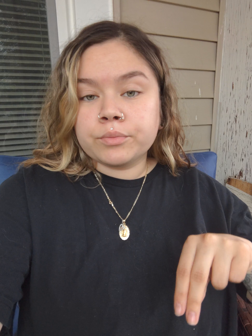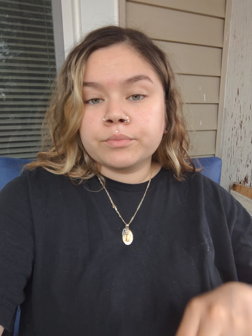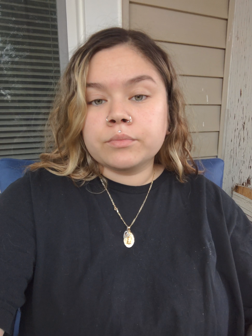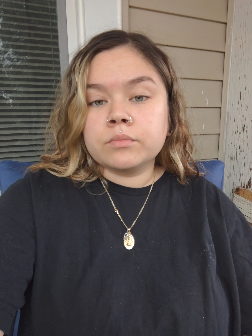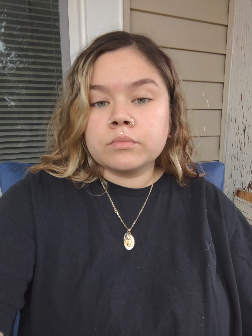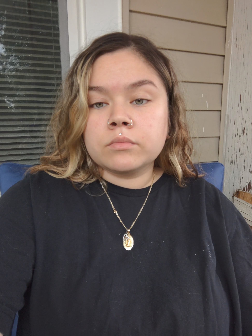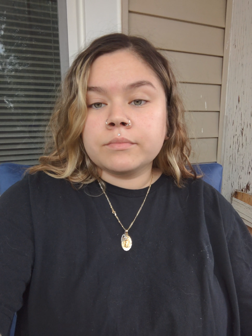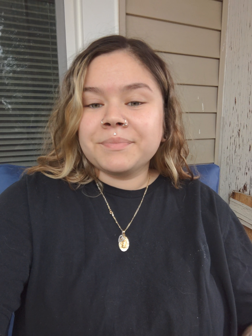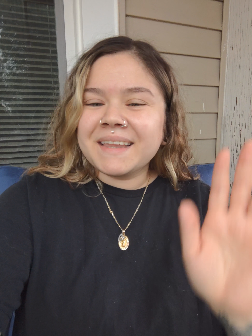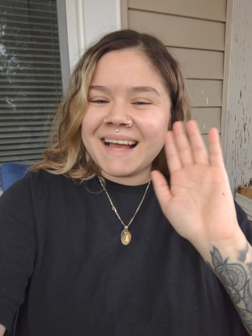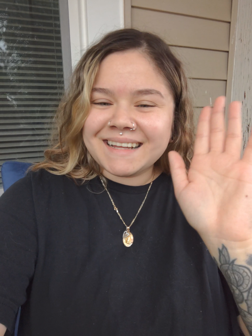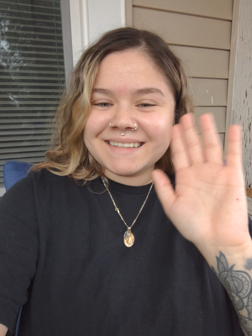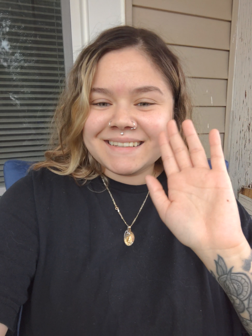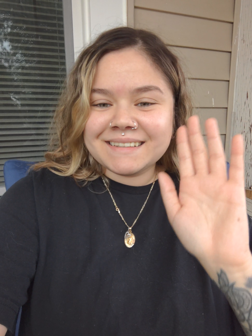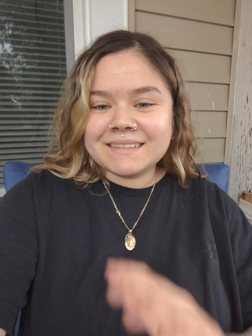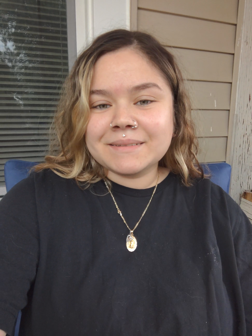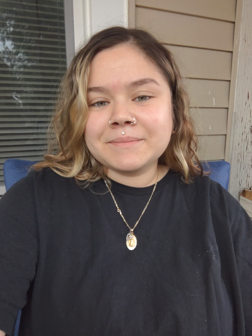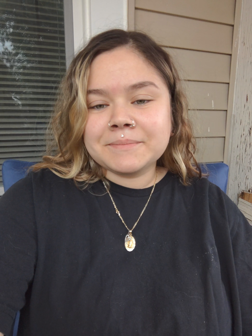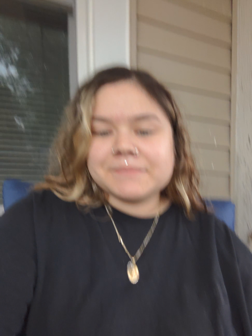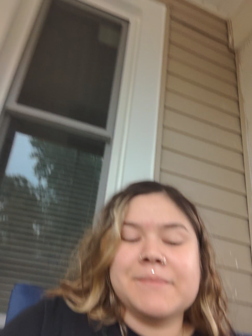hi